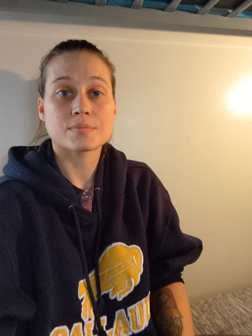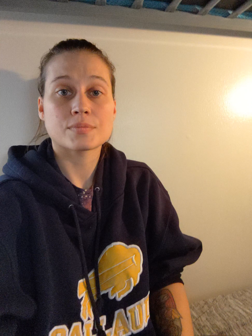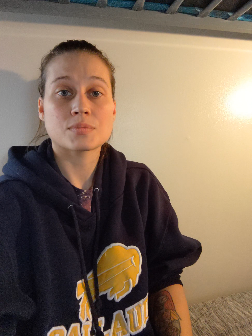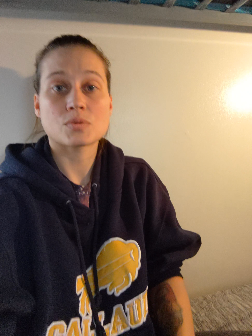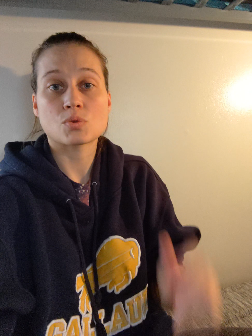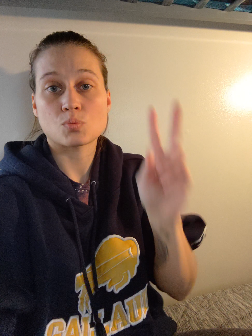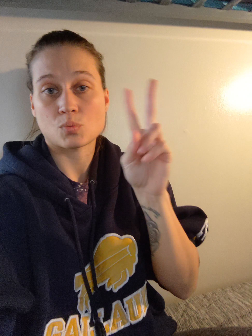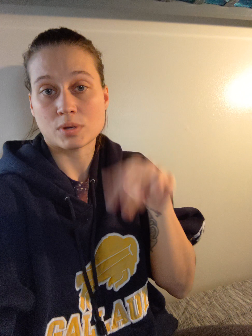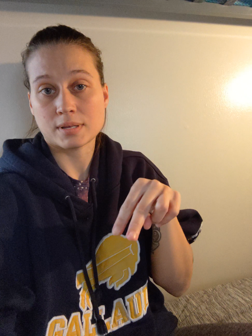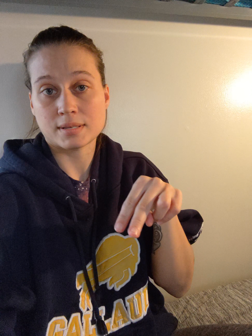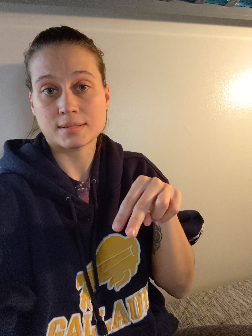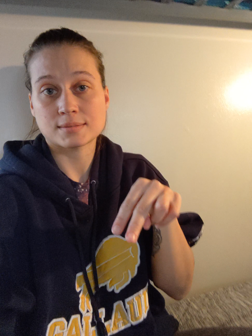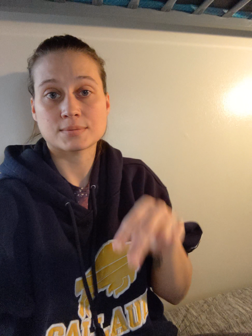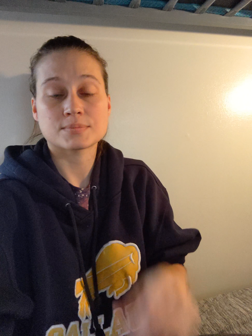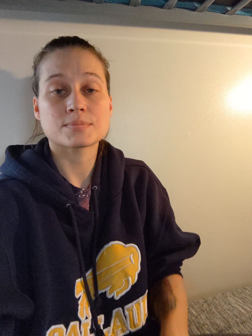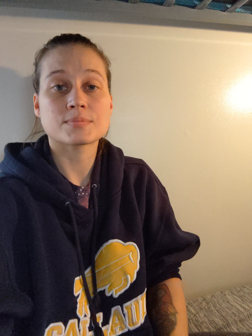read